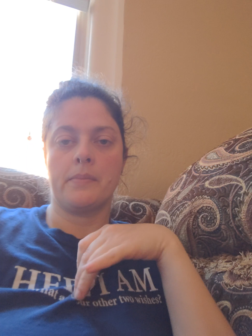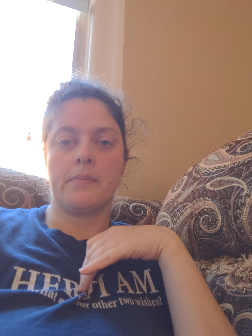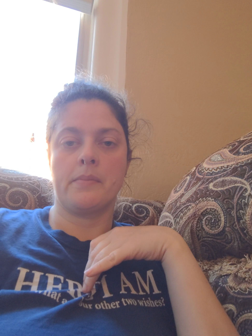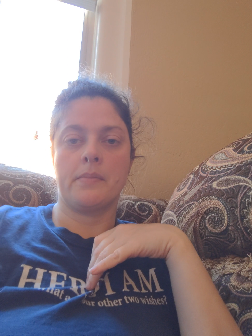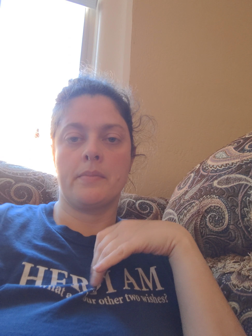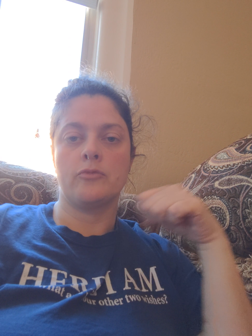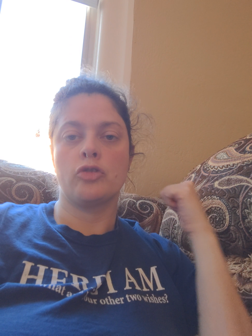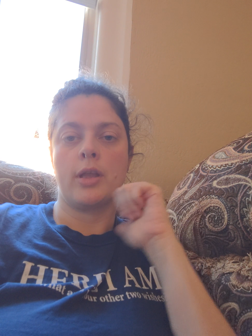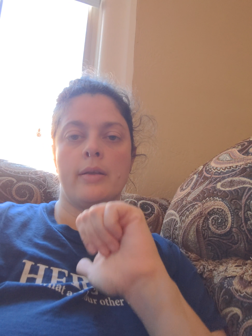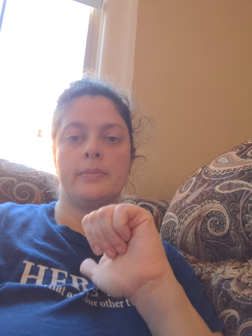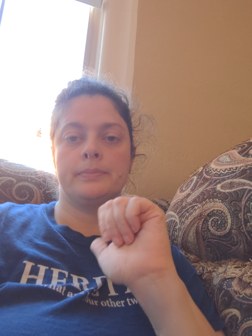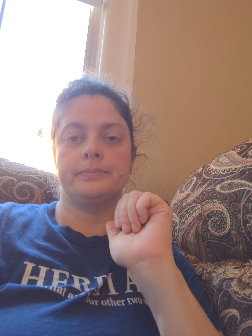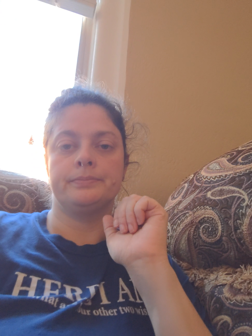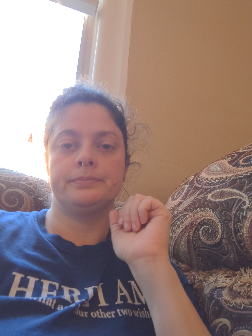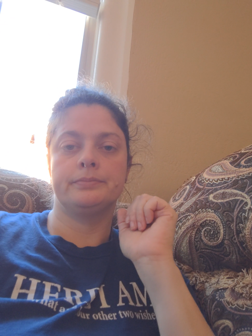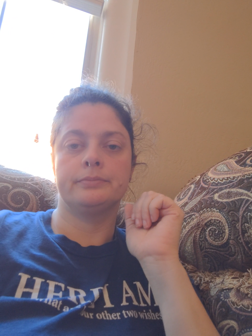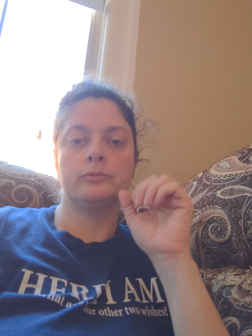jacket